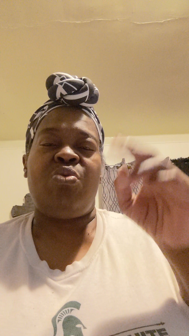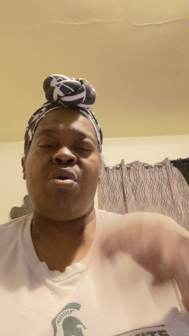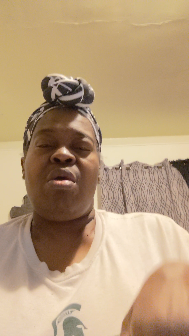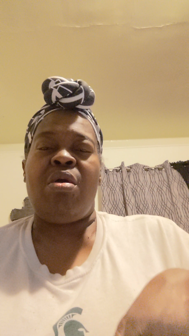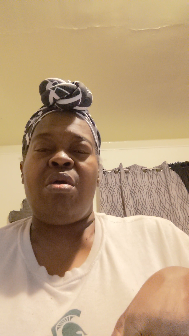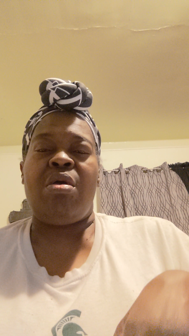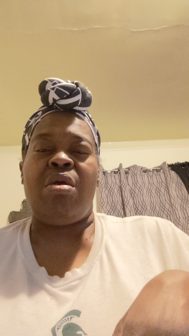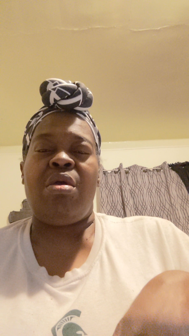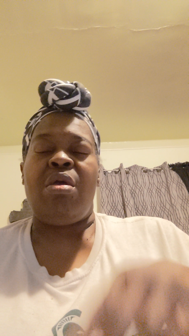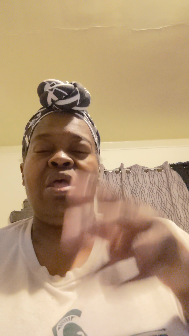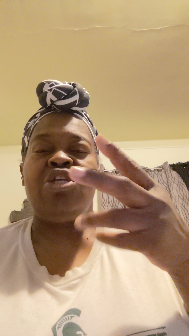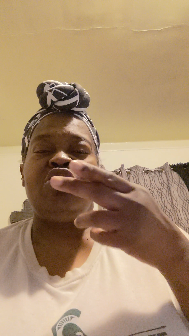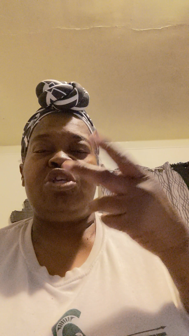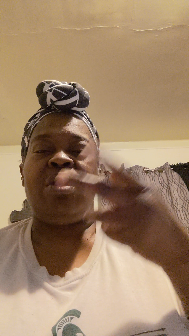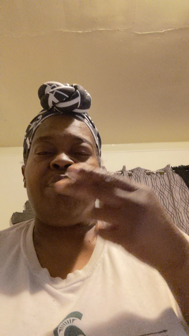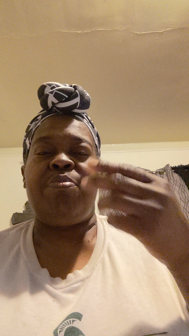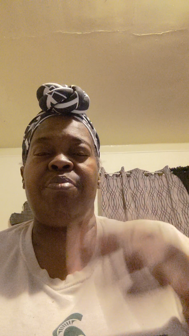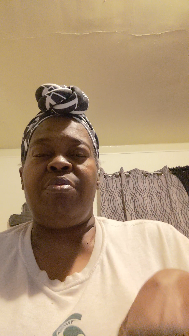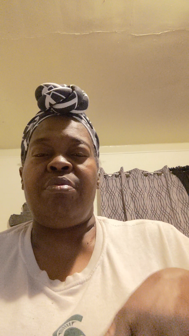sheep